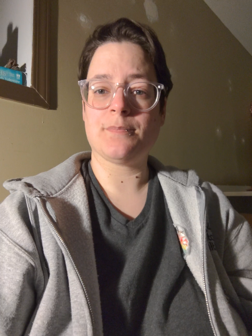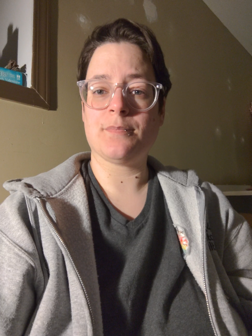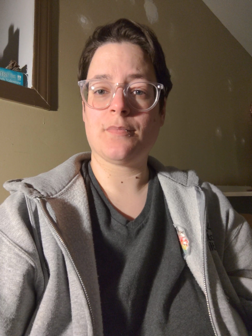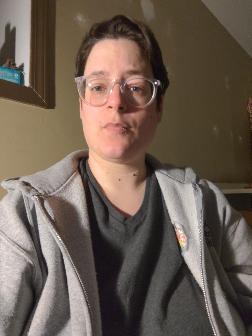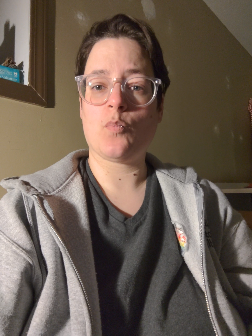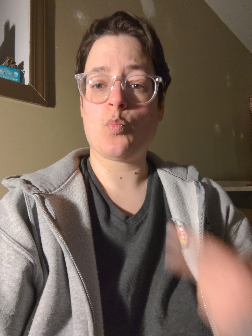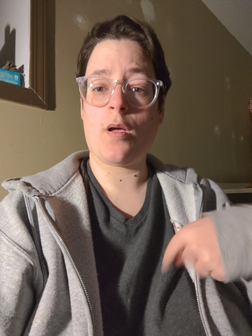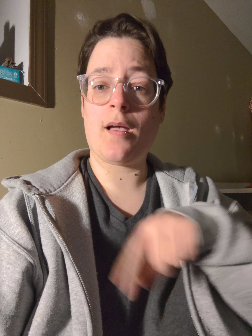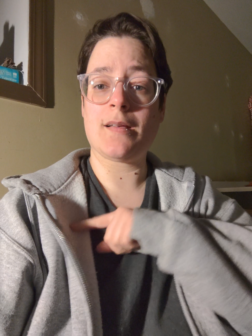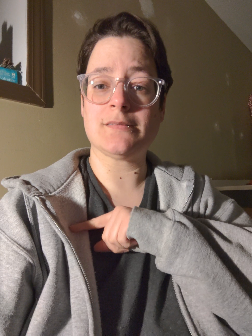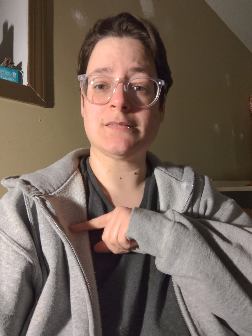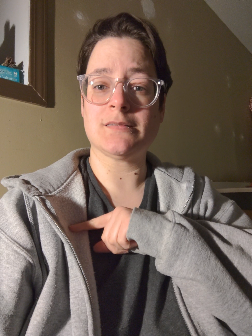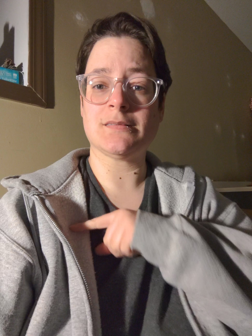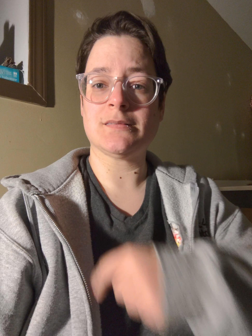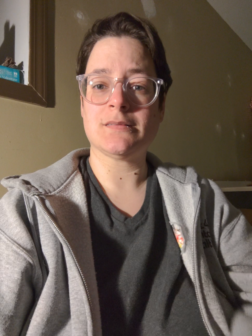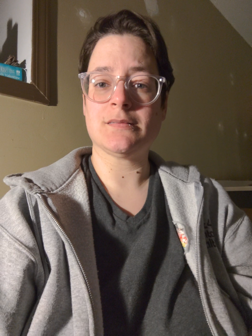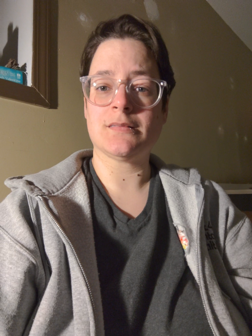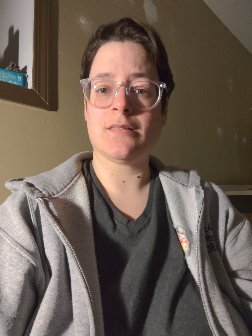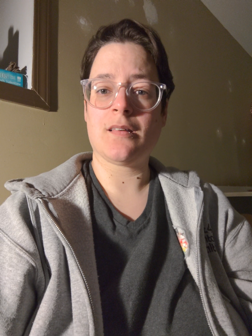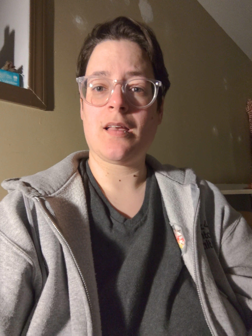we